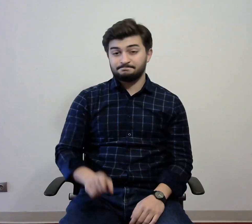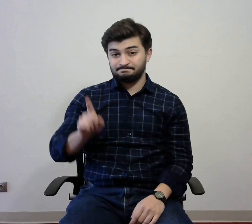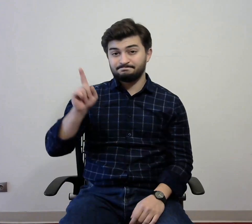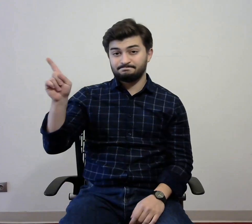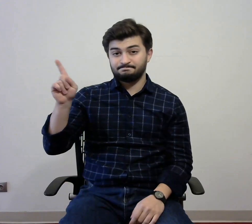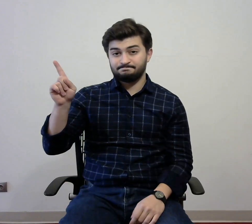onun